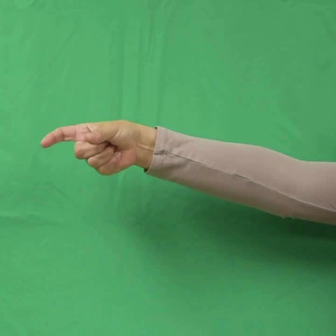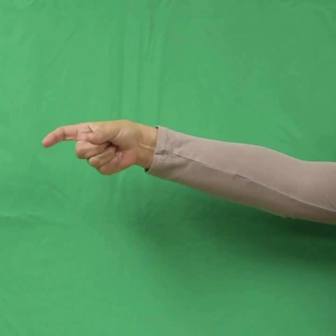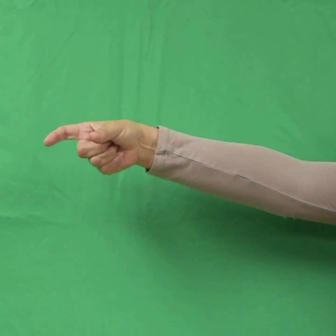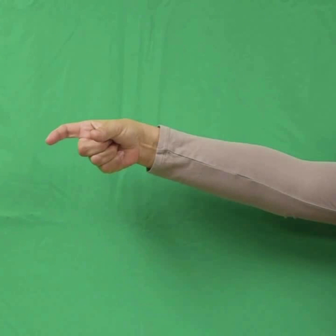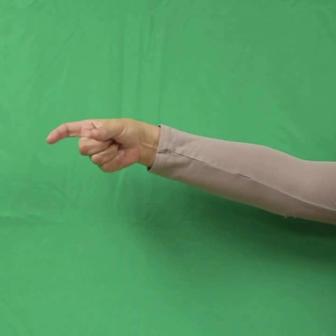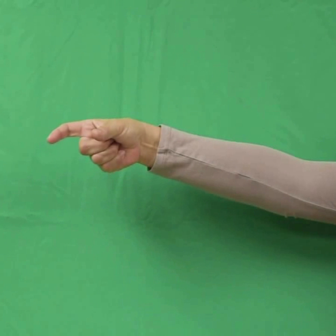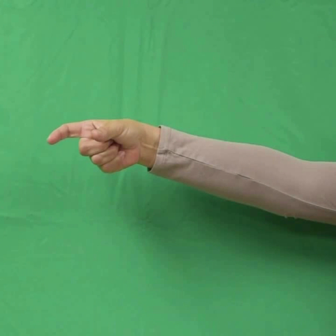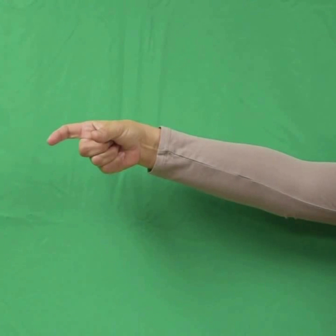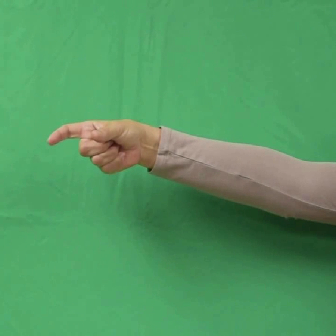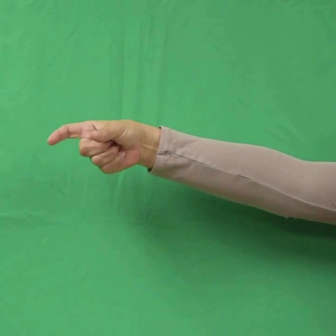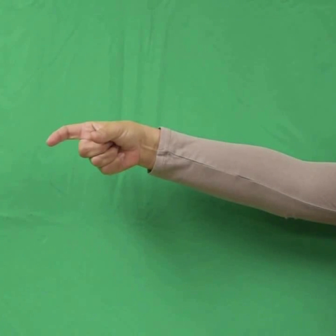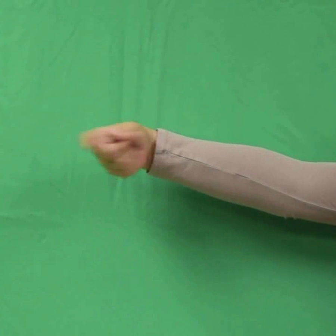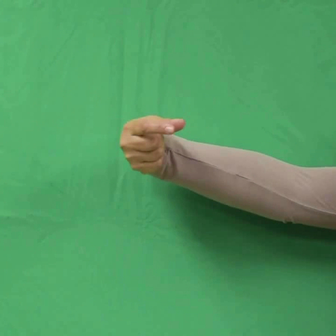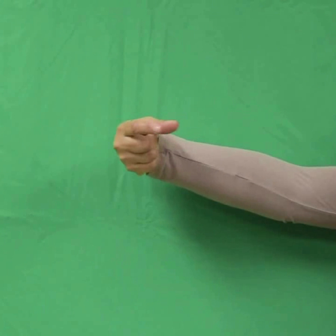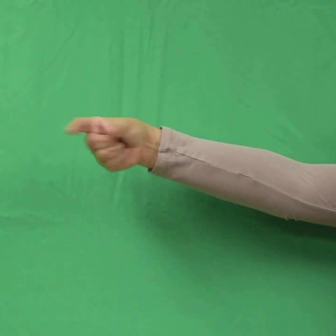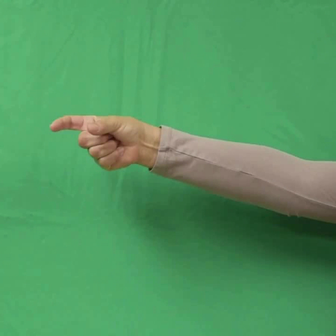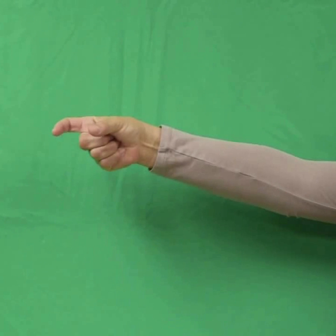X